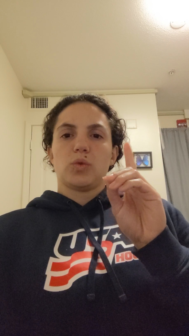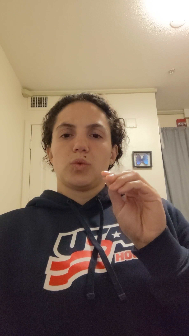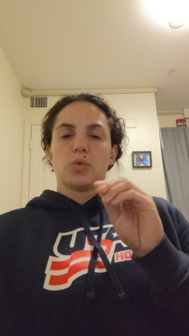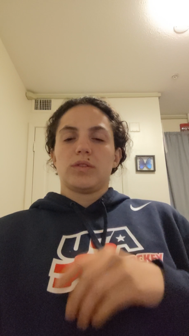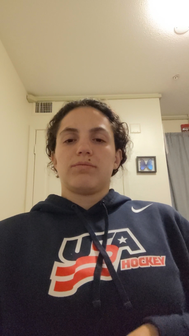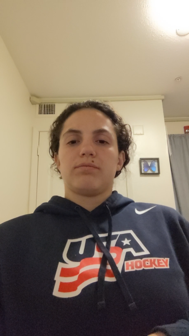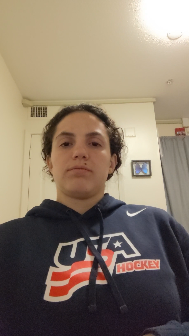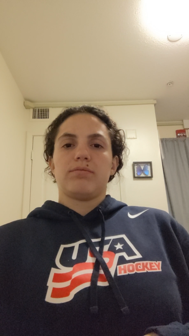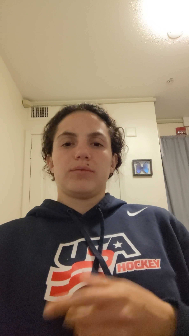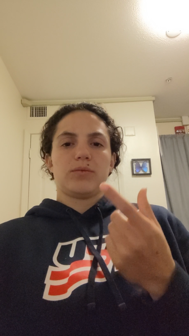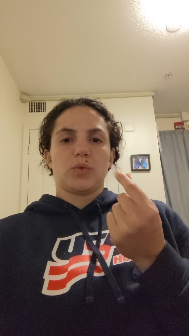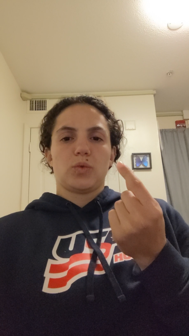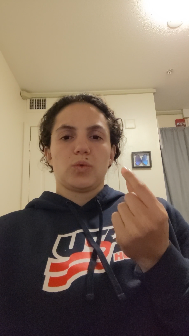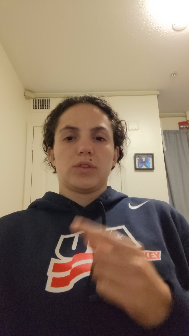do